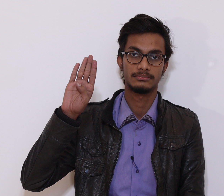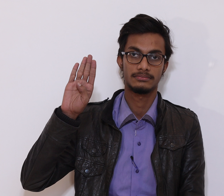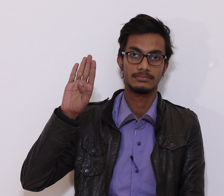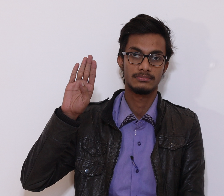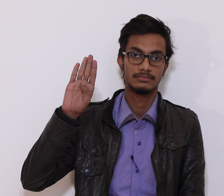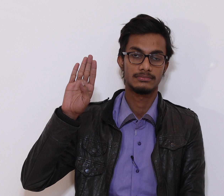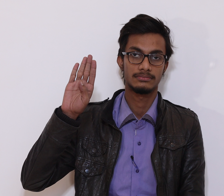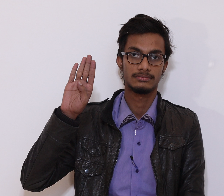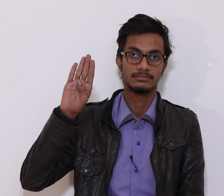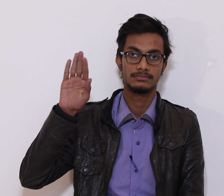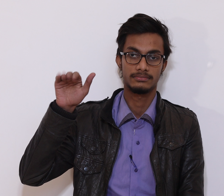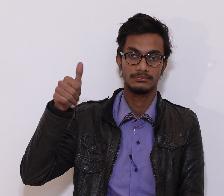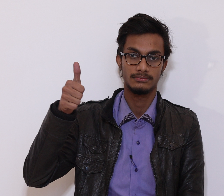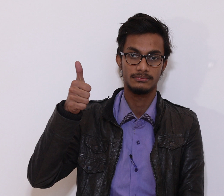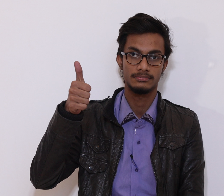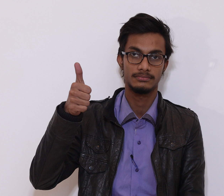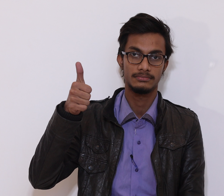best